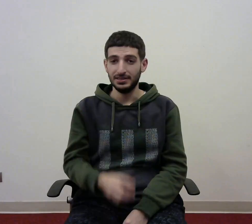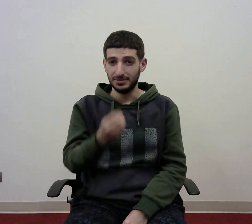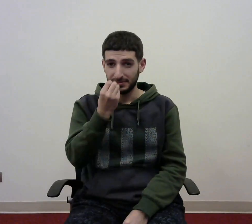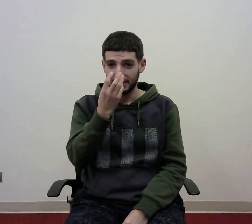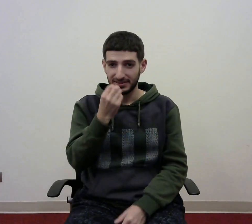bakı